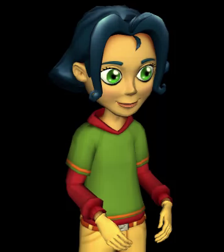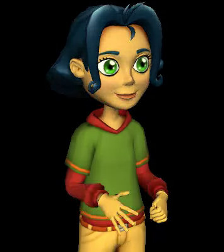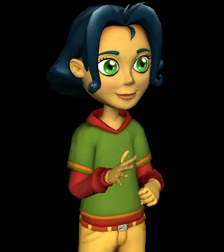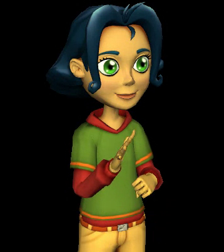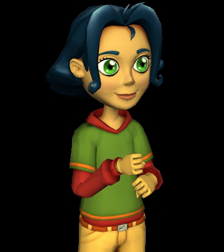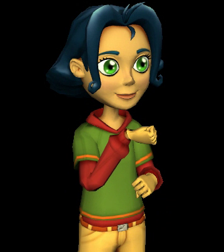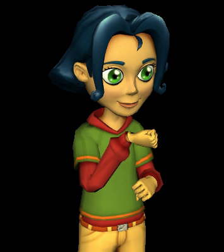يربح